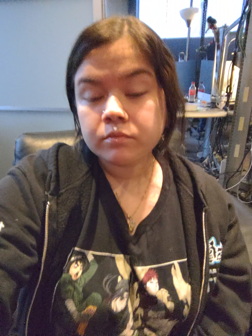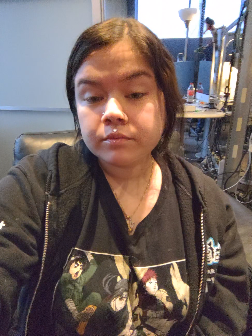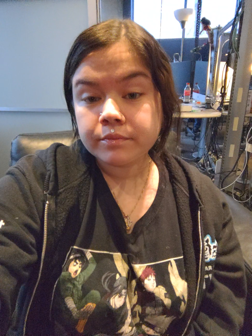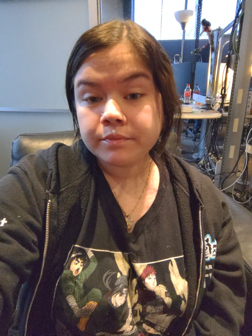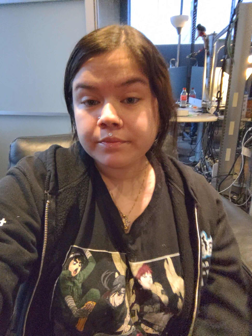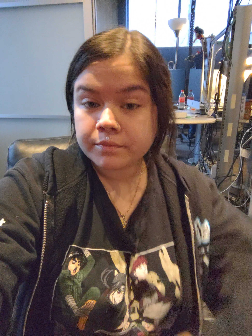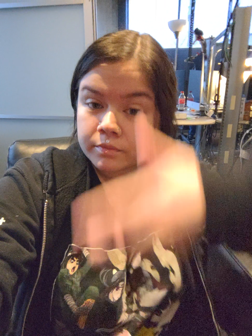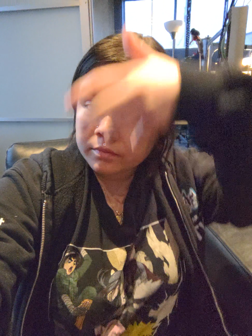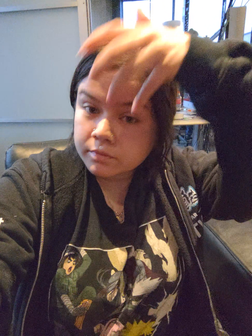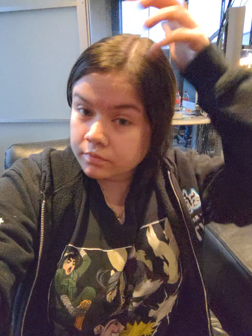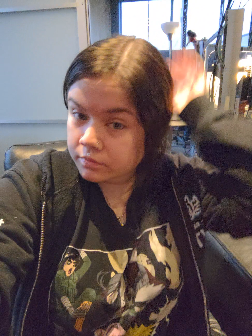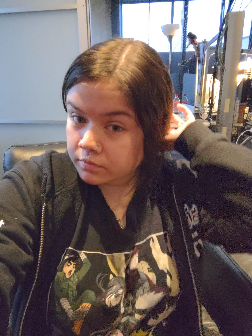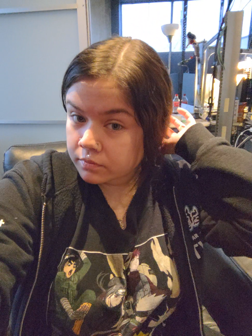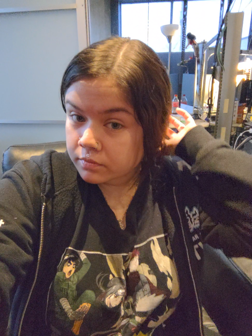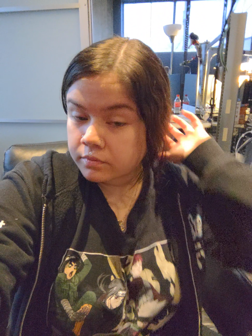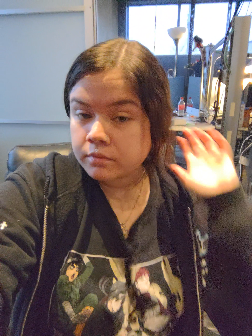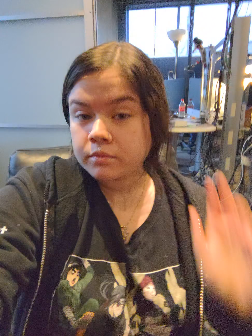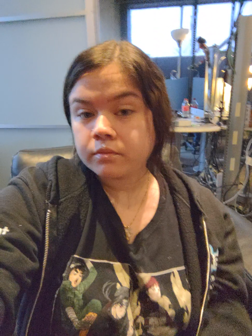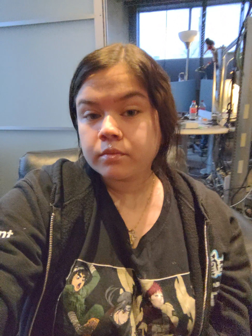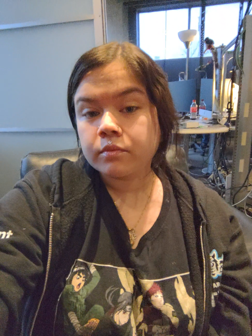lion